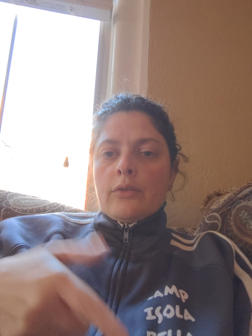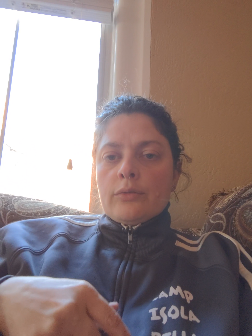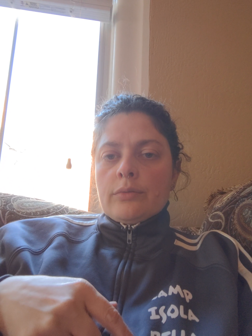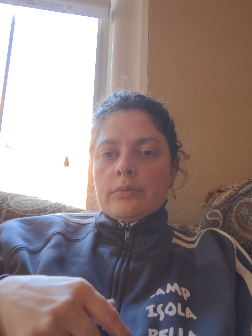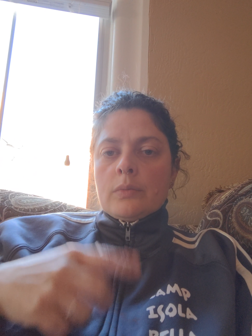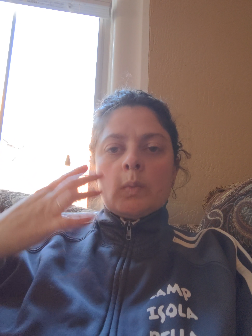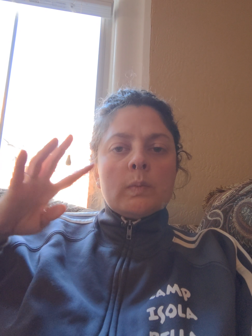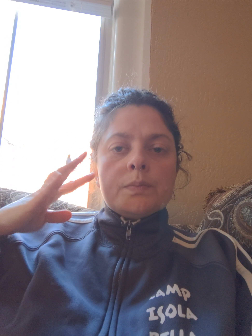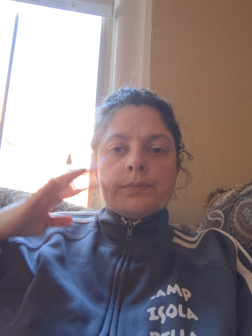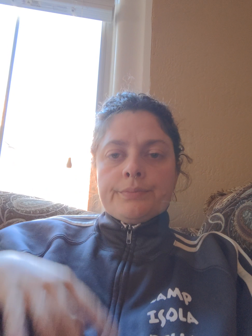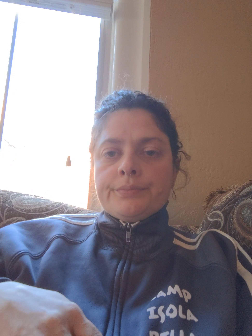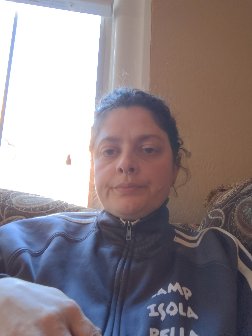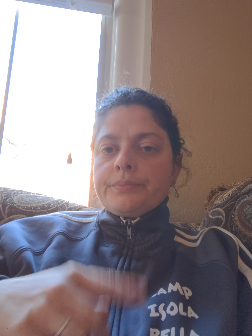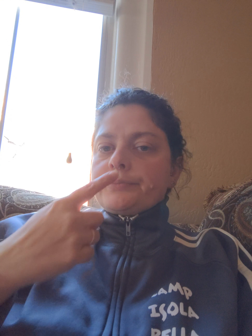noisy